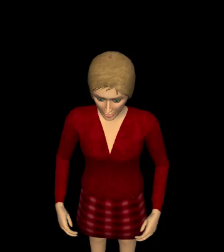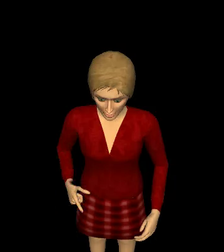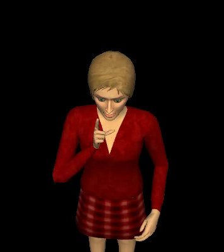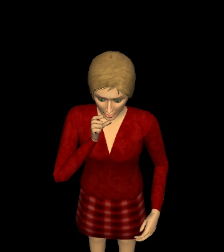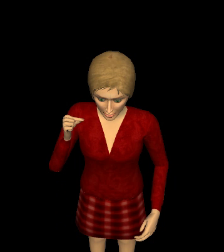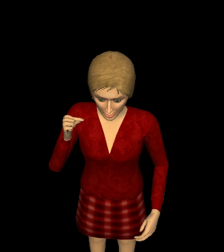رجل